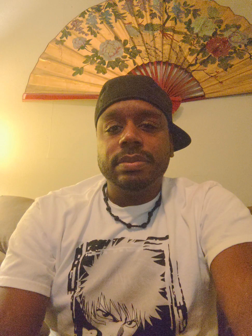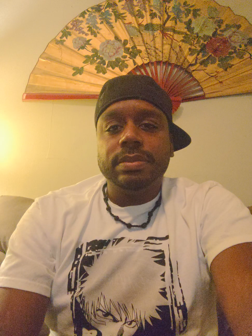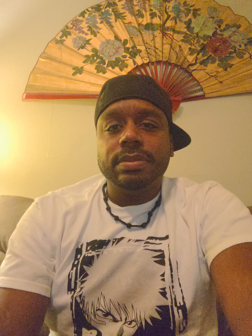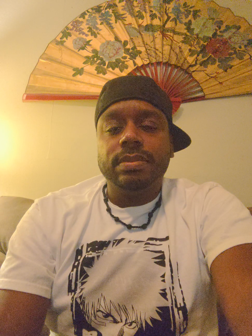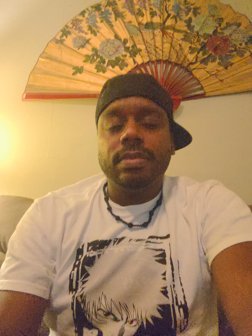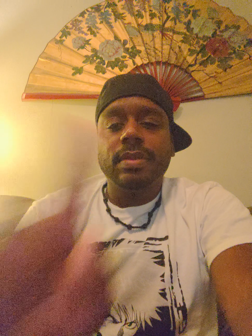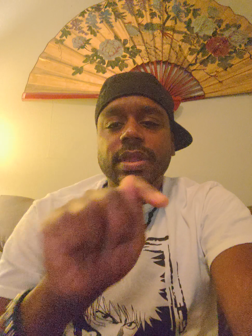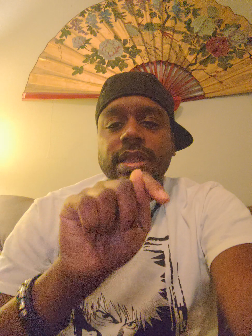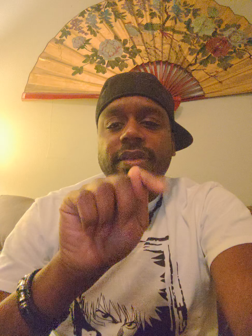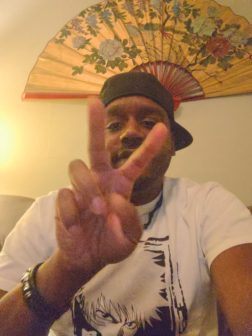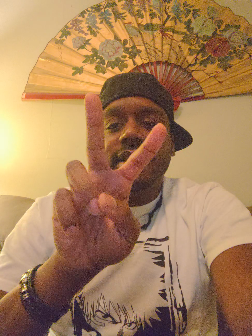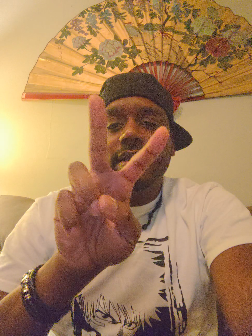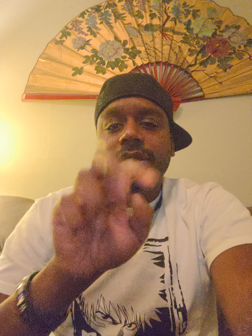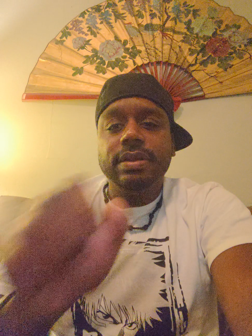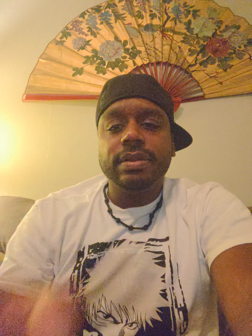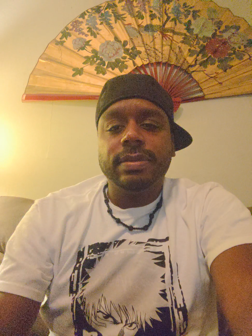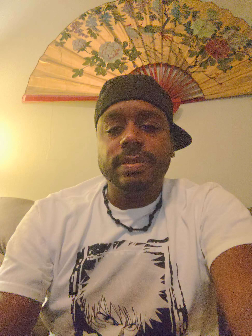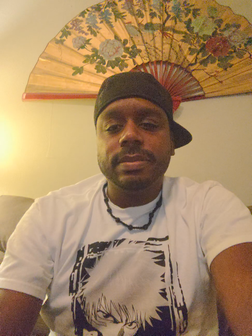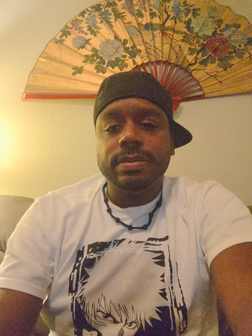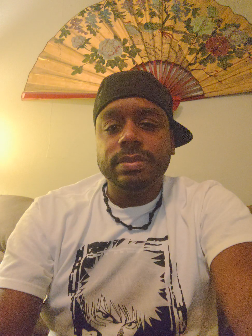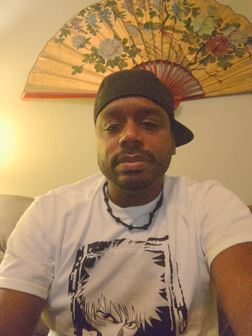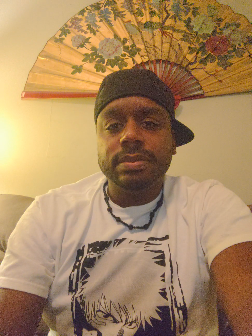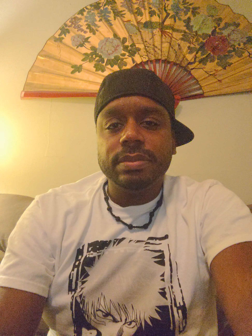TV